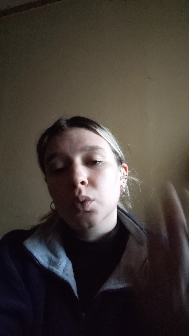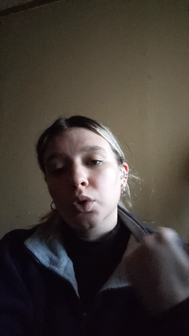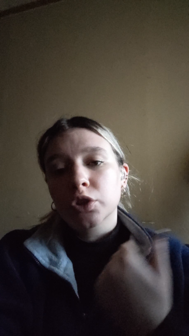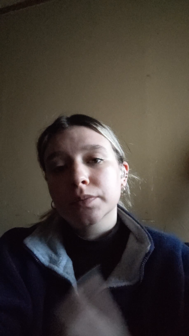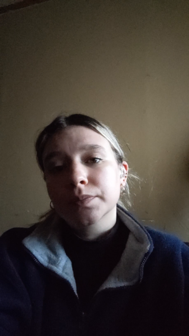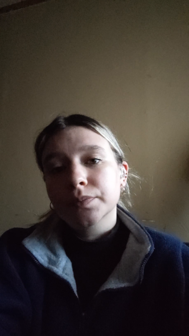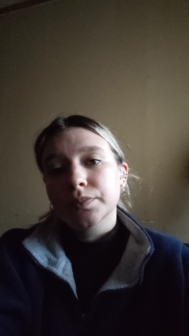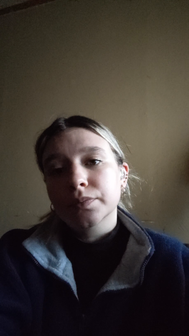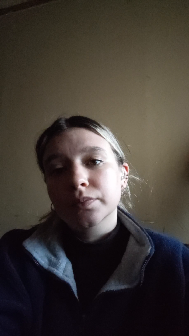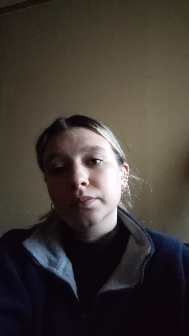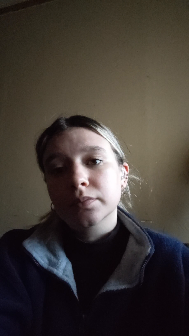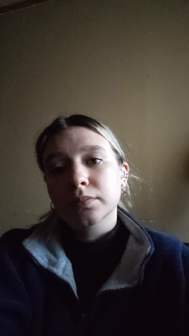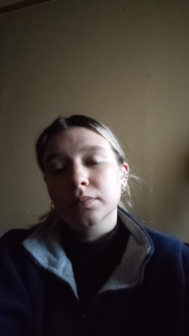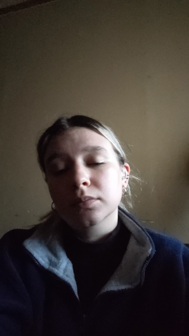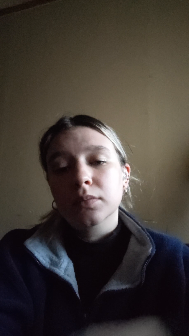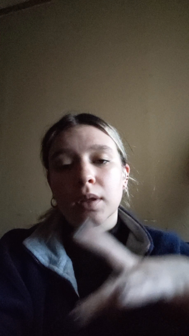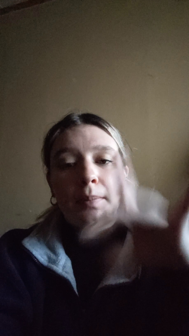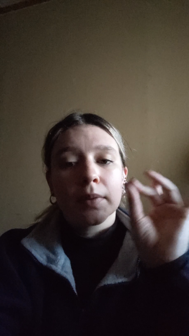pick